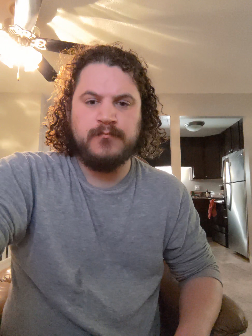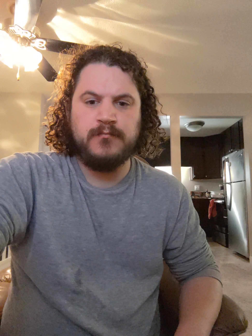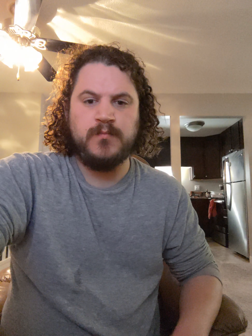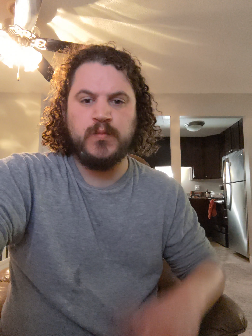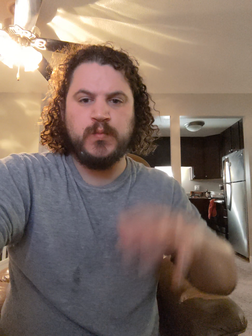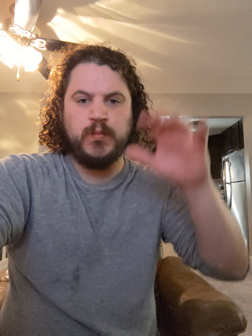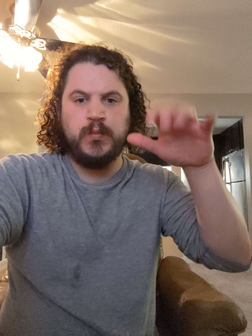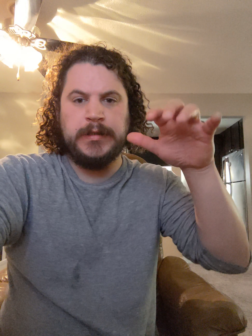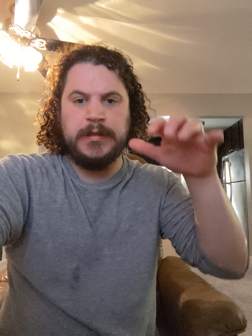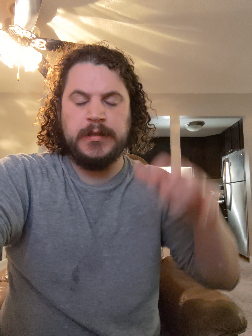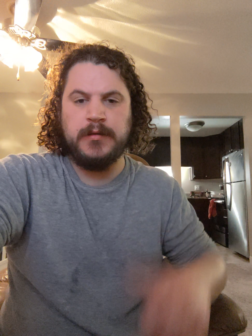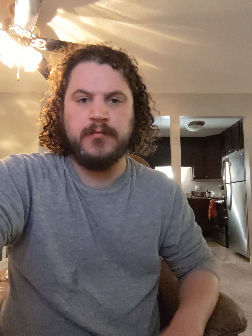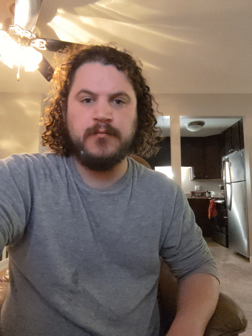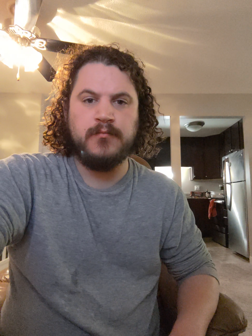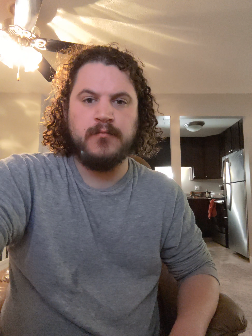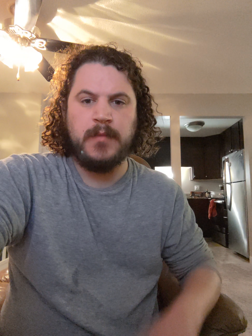rain